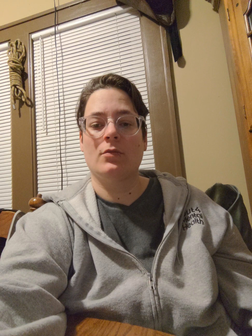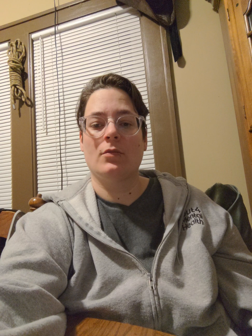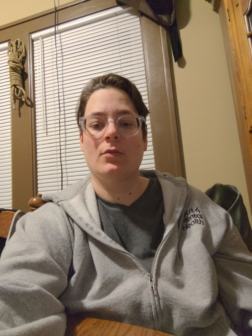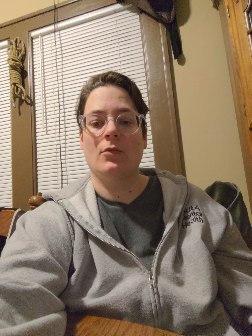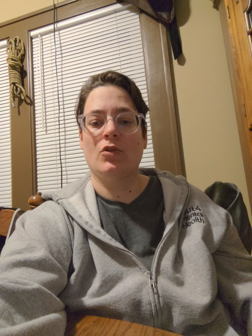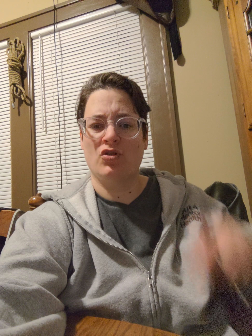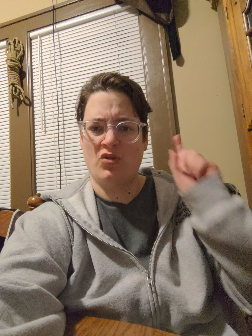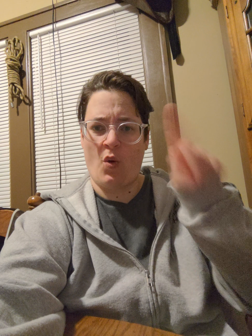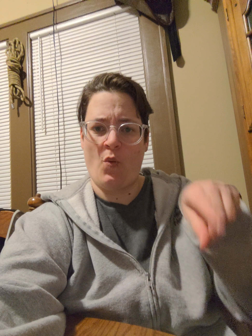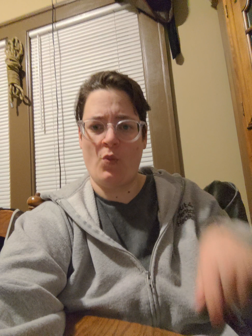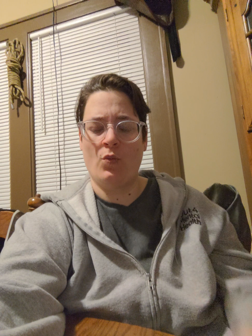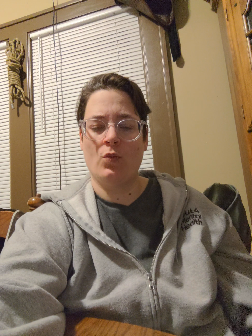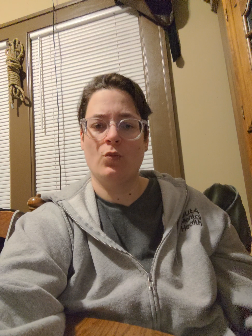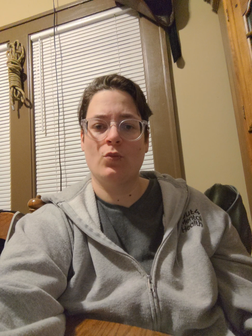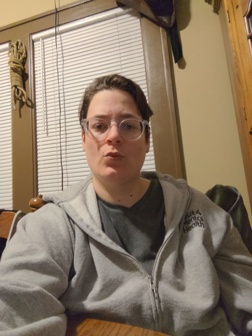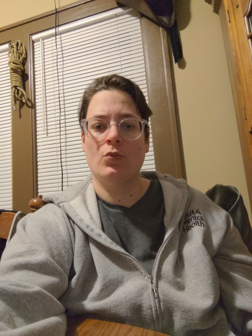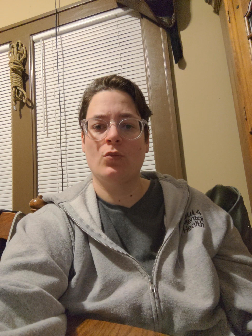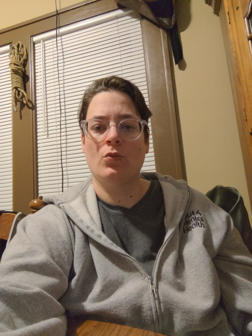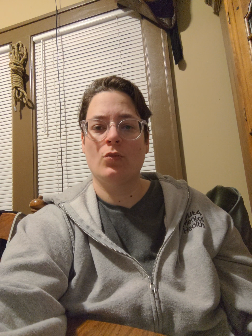go